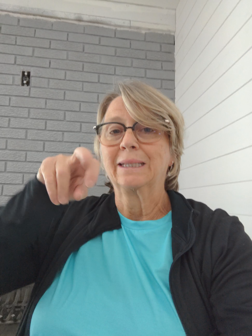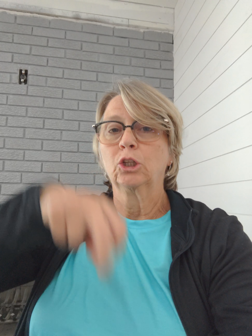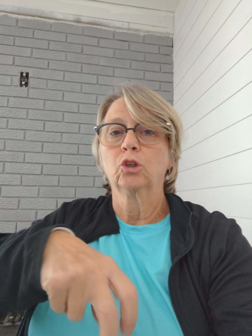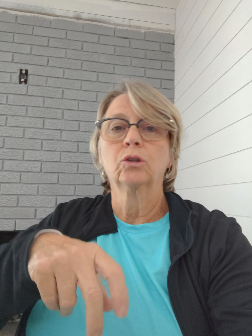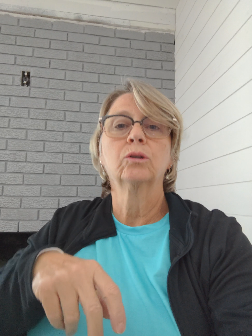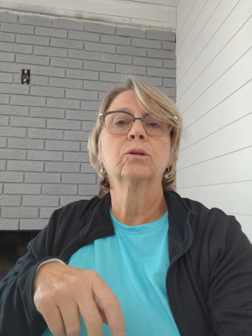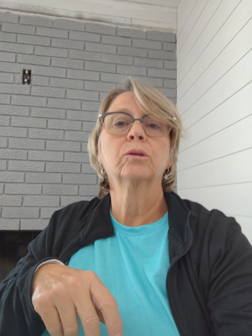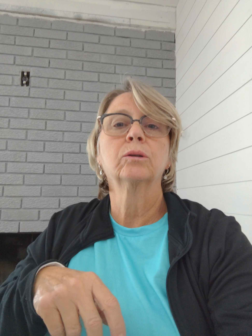stairs